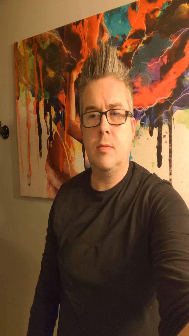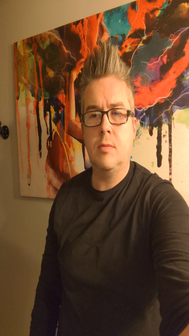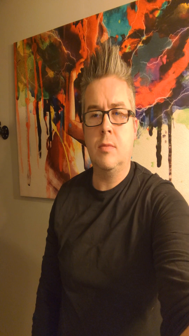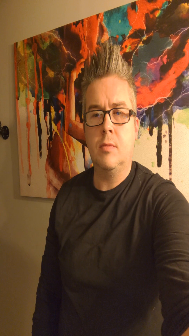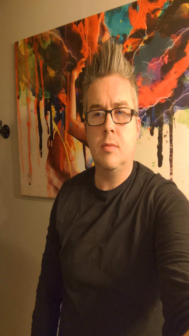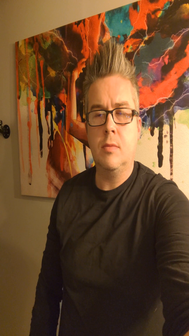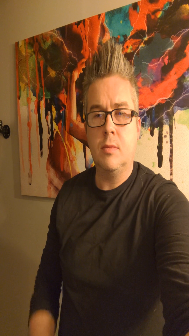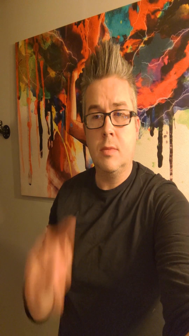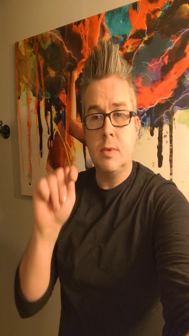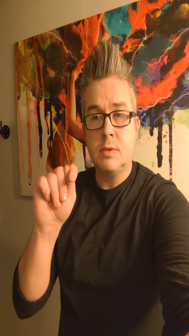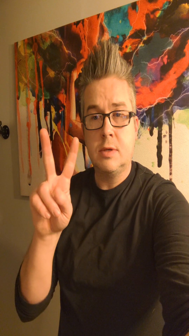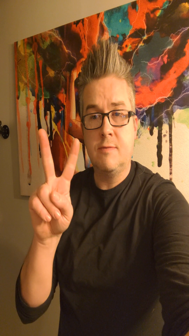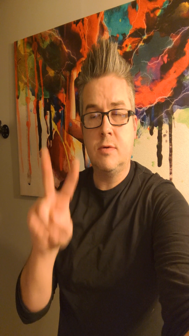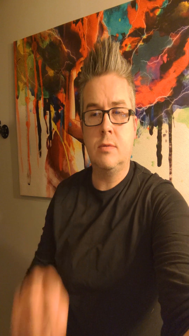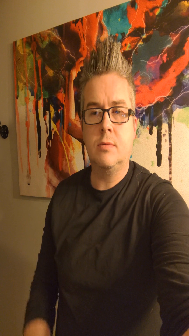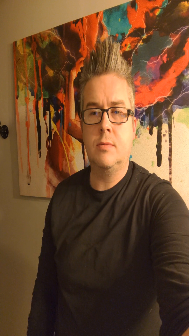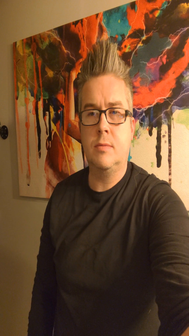TV